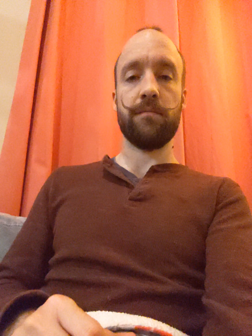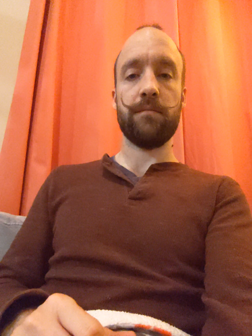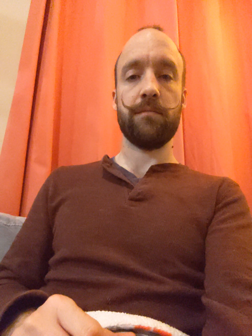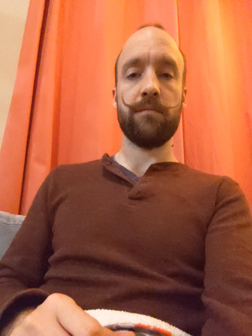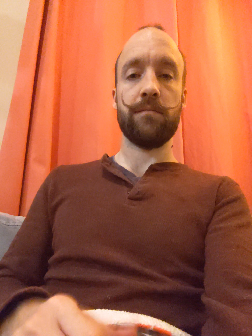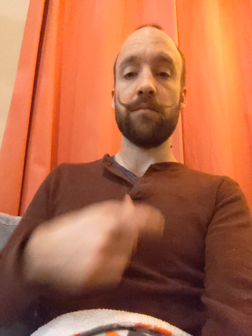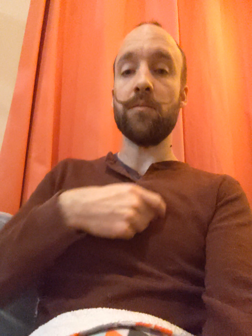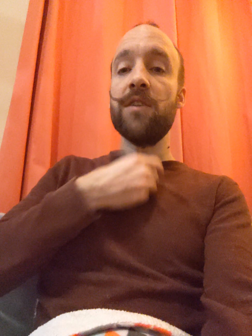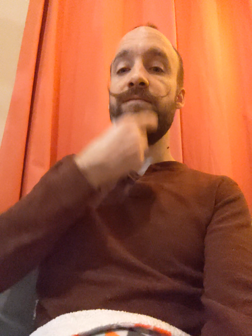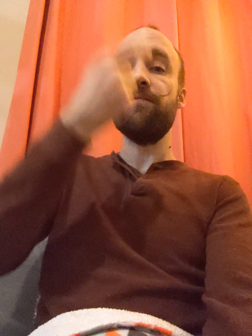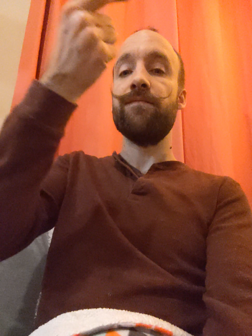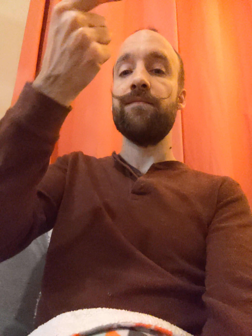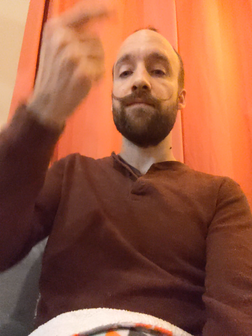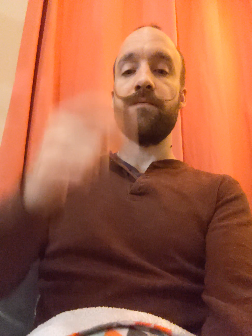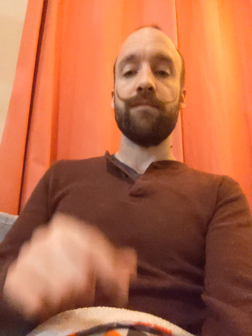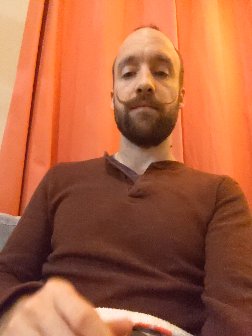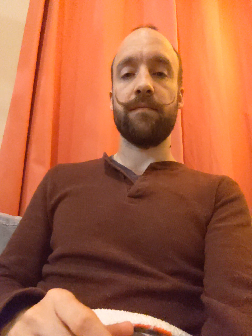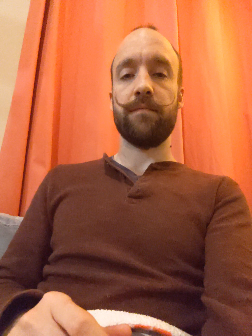giraffe